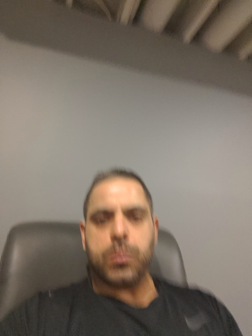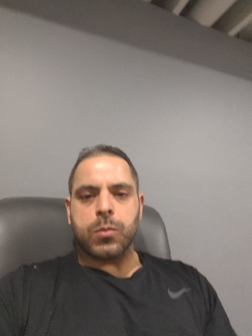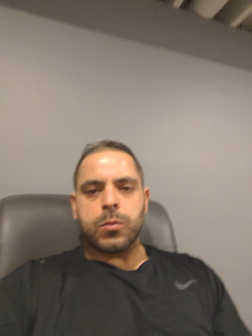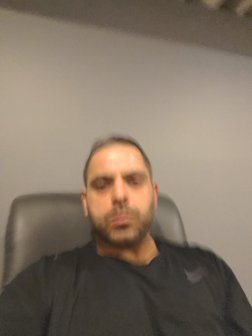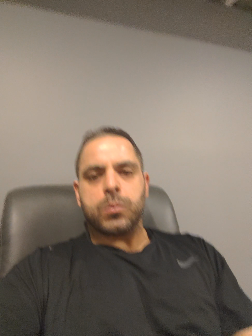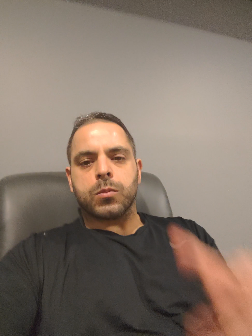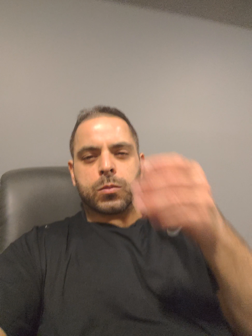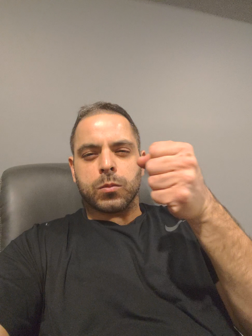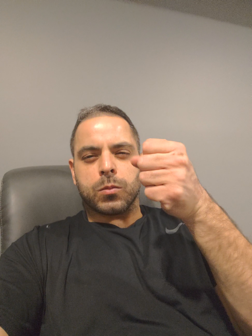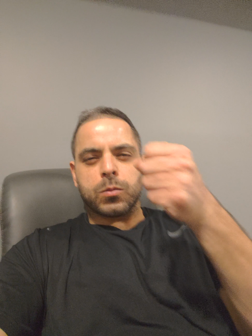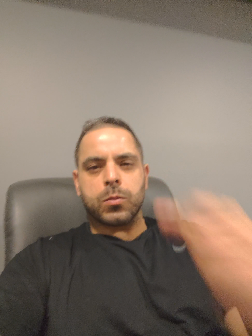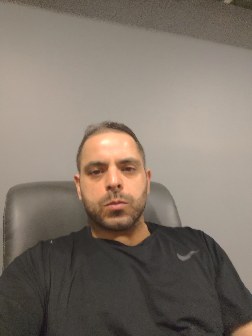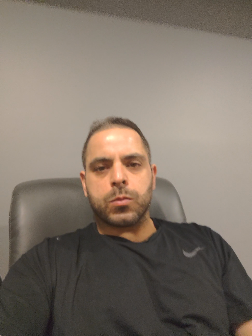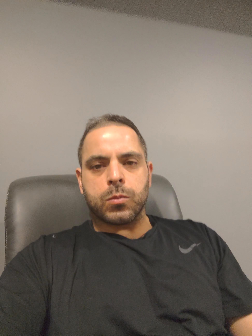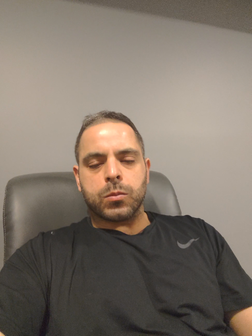milk